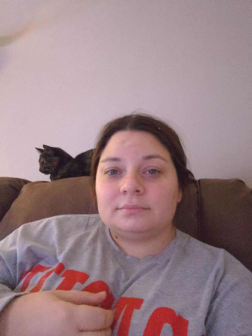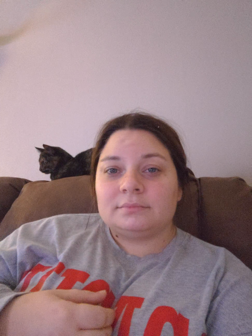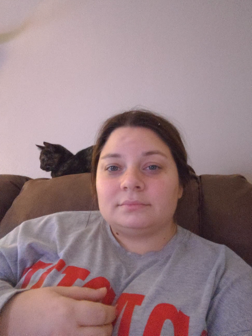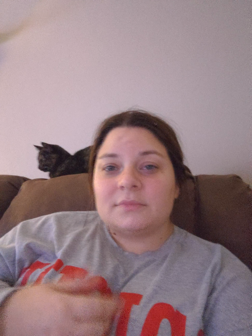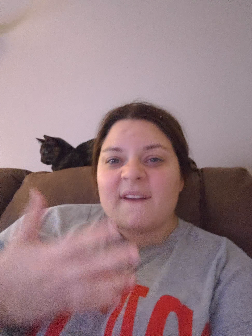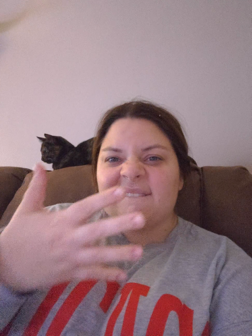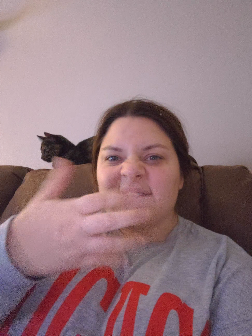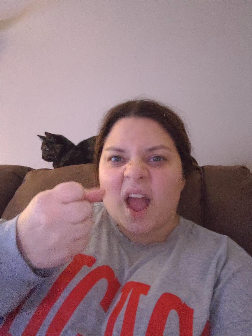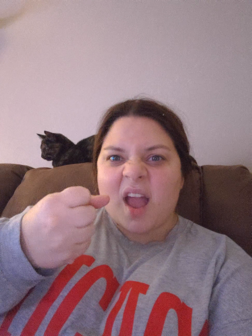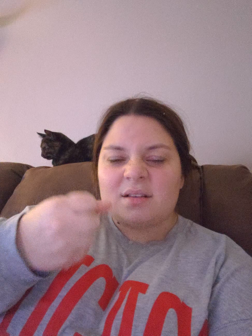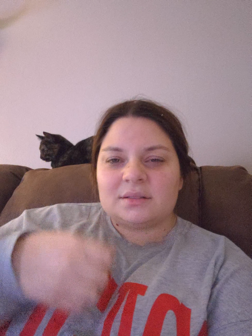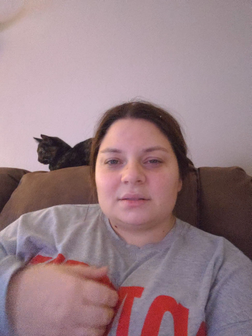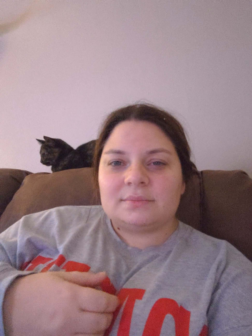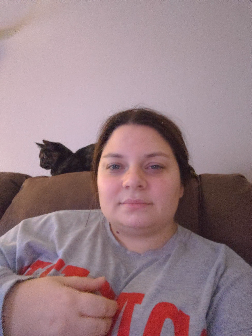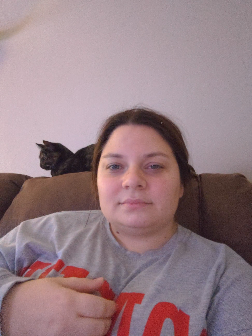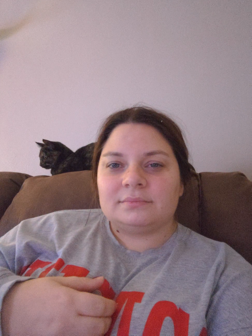fast